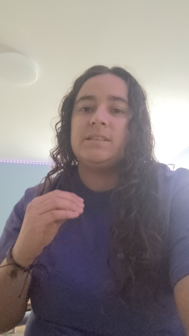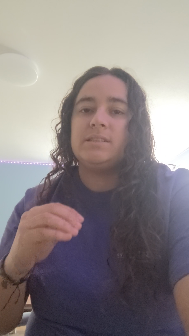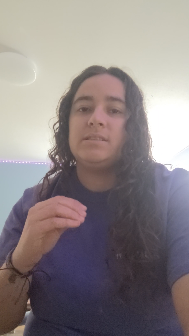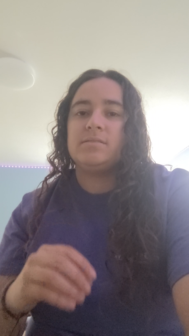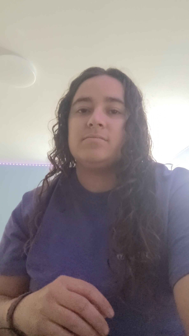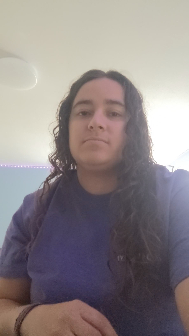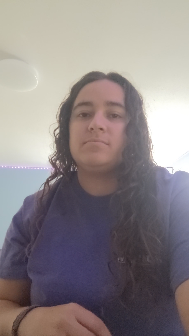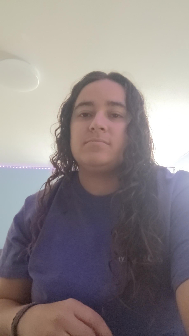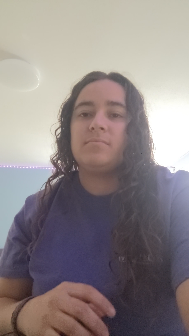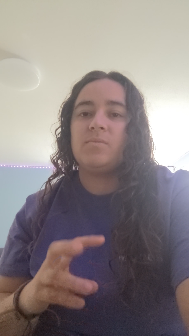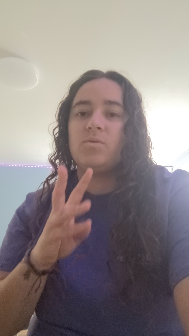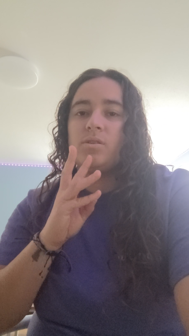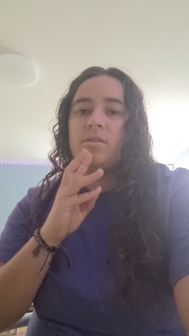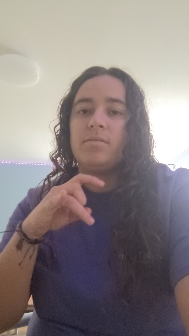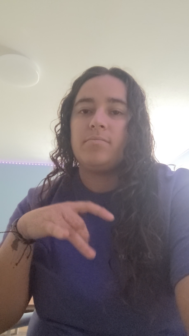melon